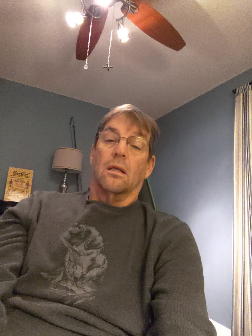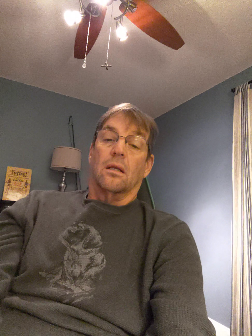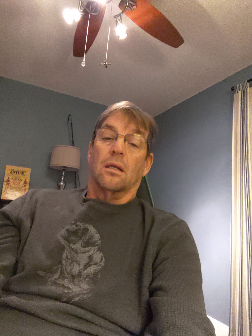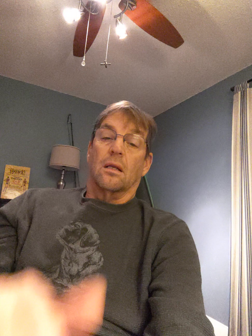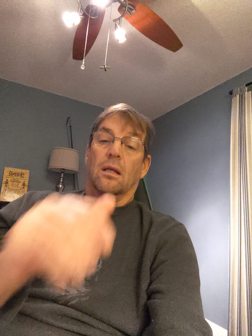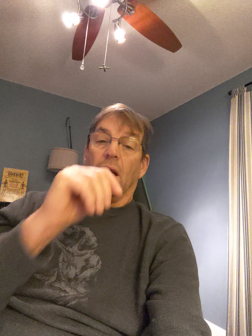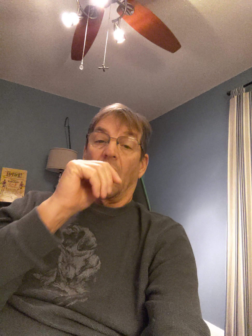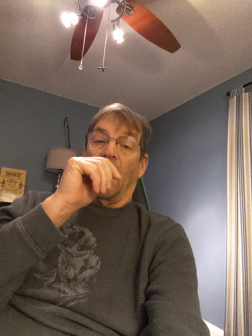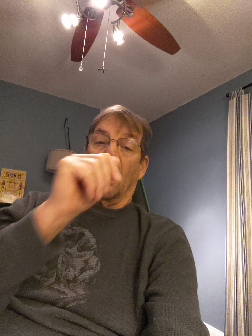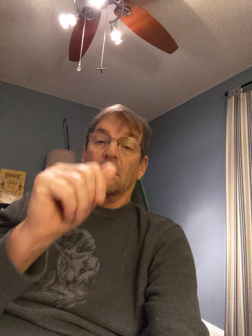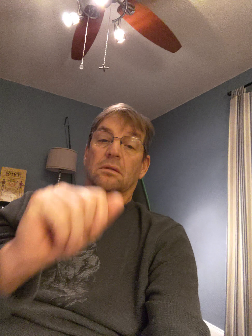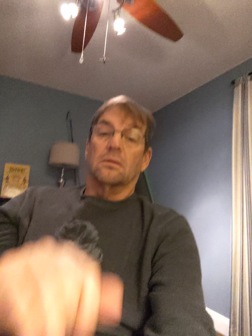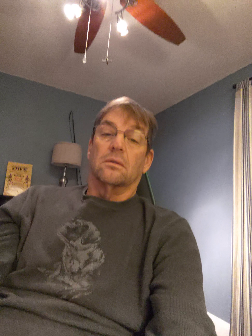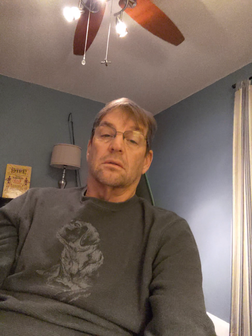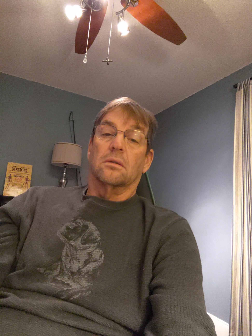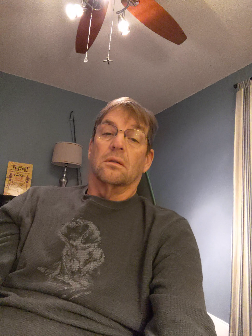nuts